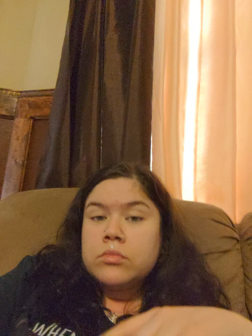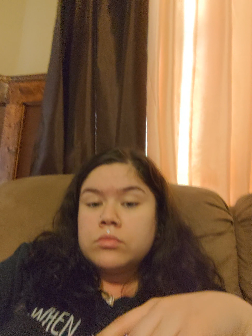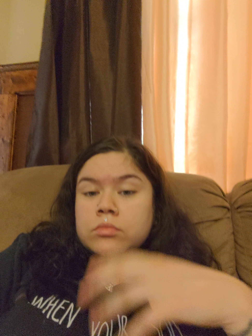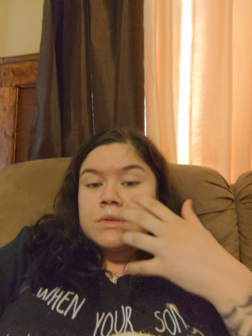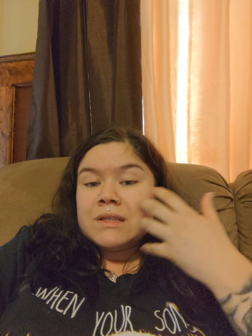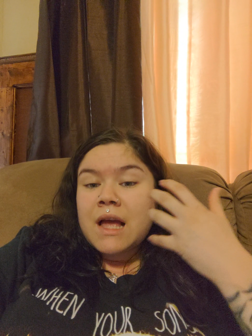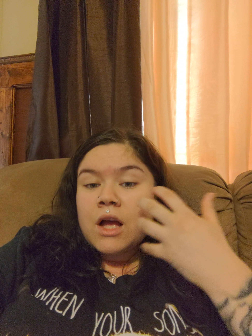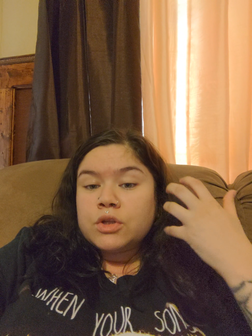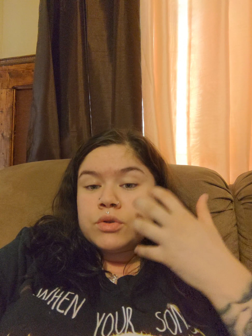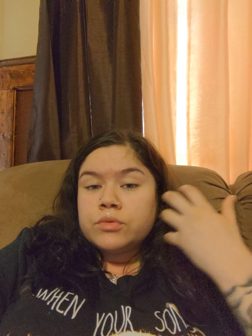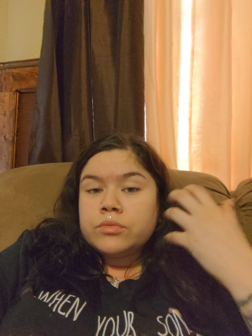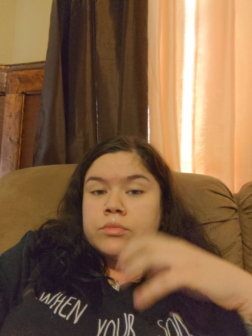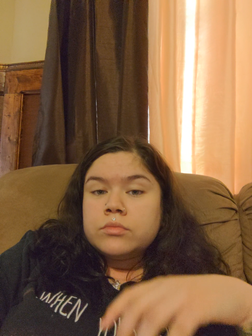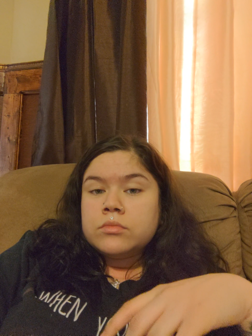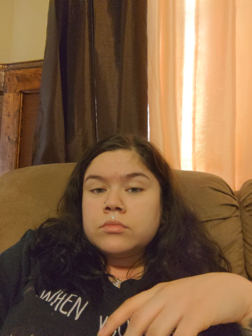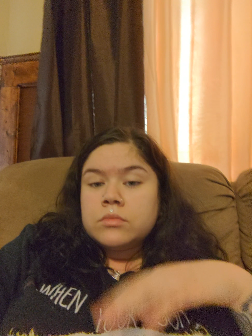tiger